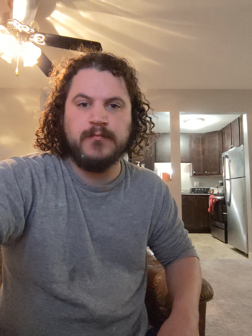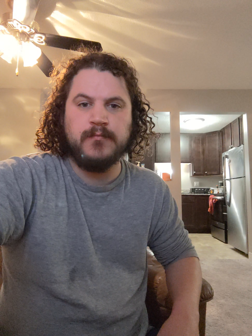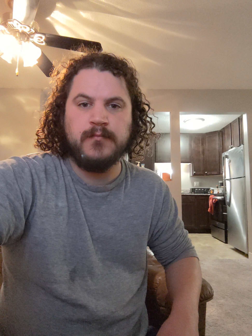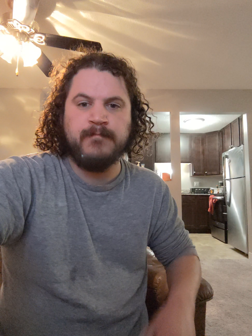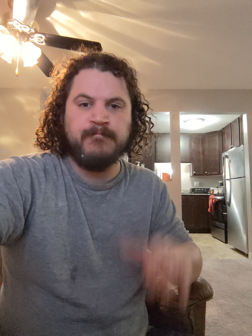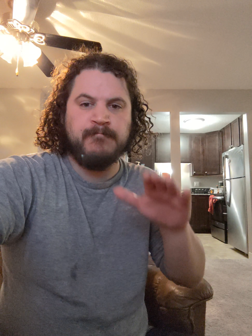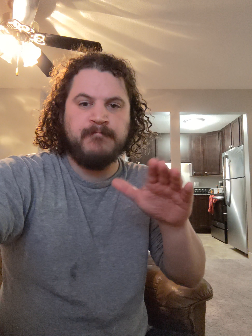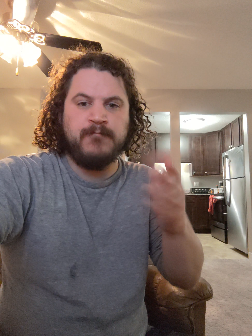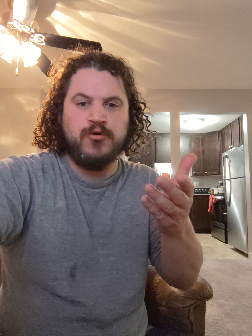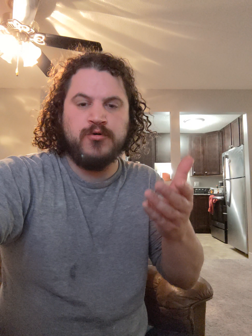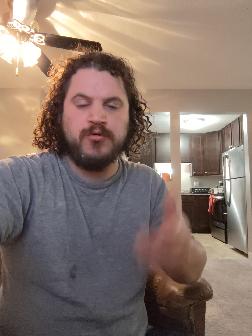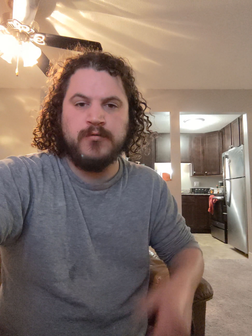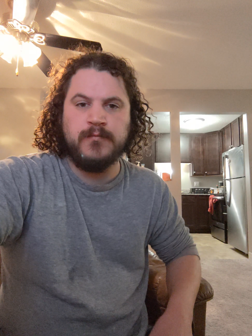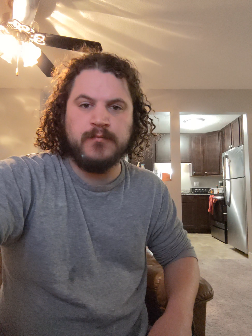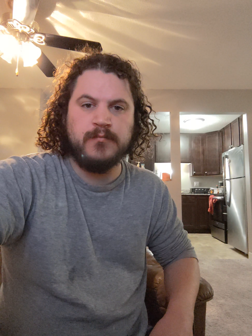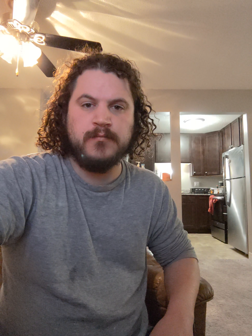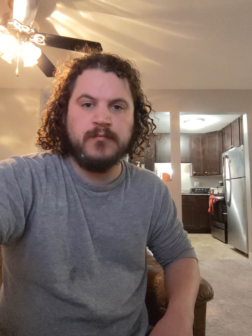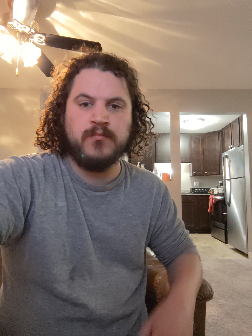book